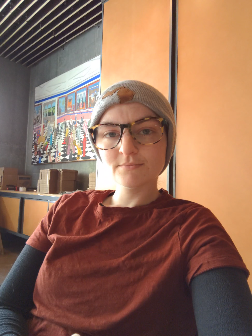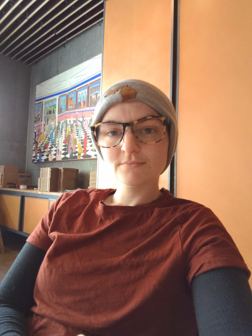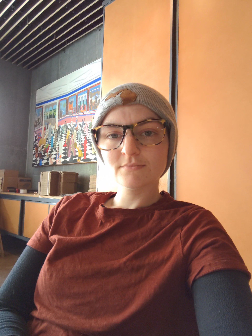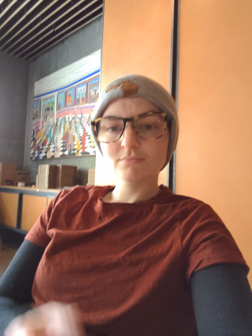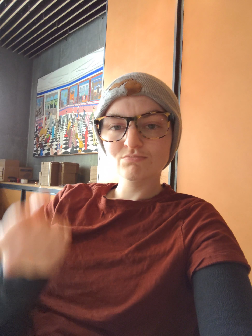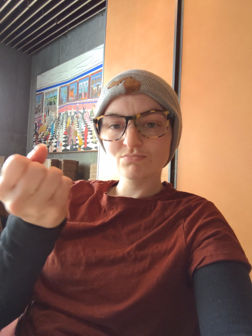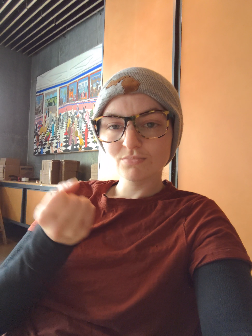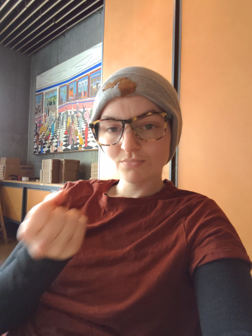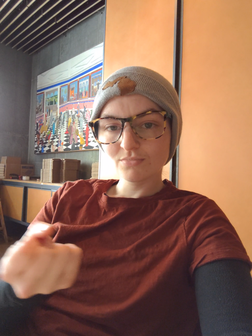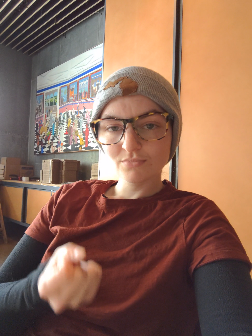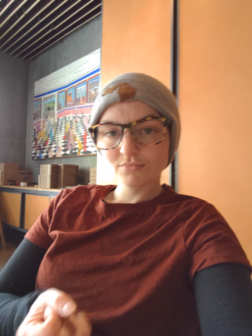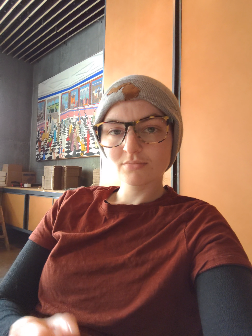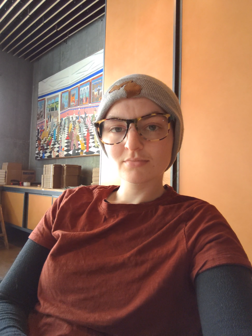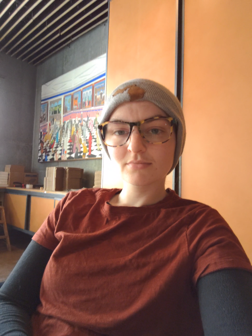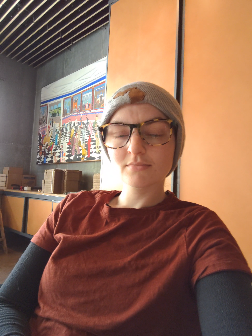drawer